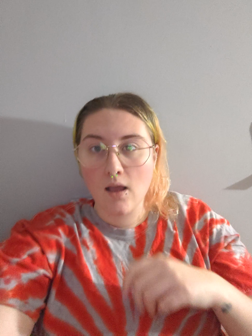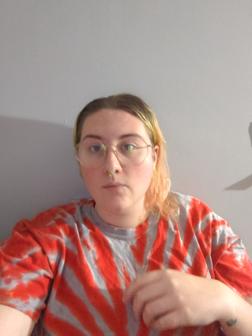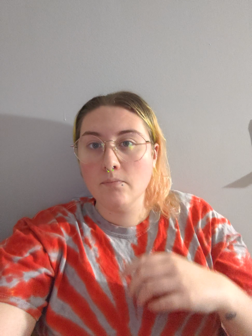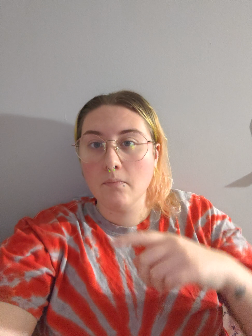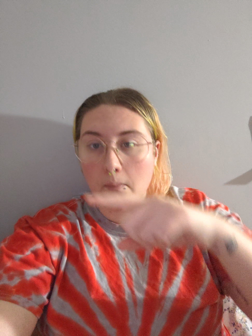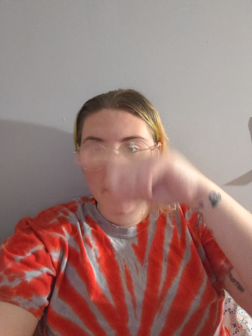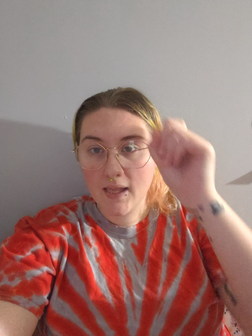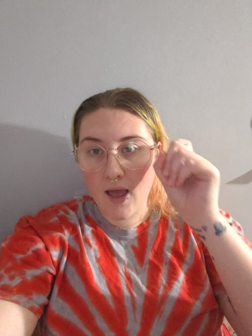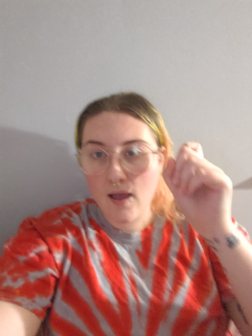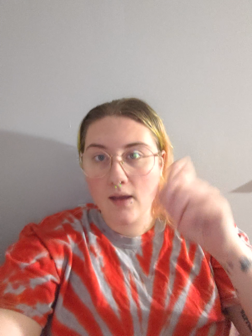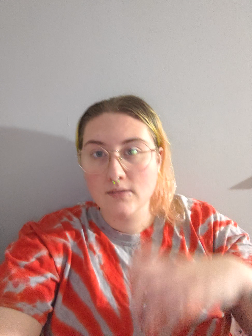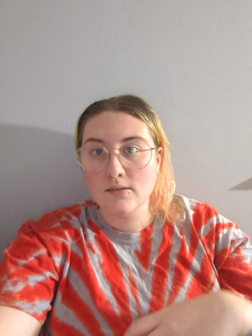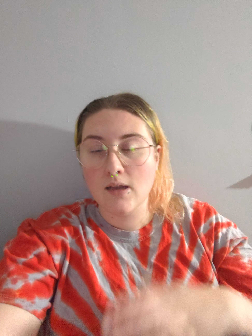because